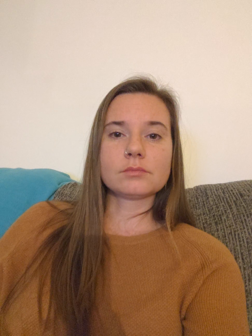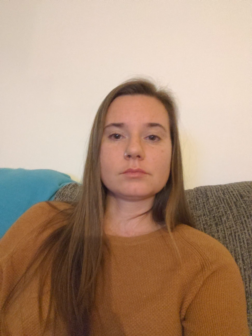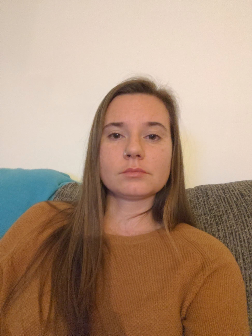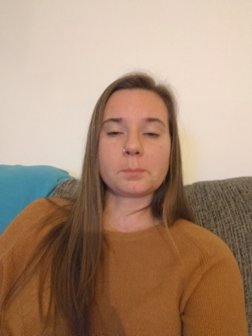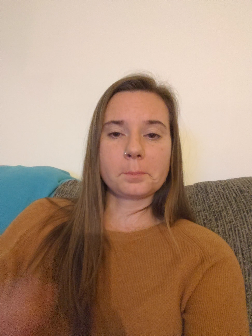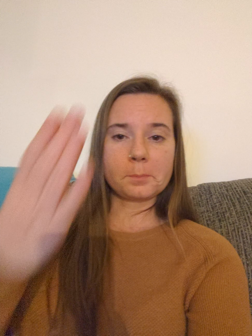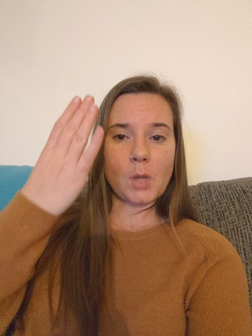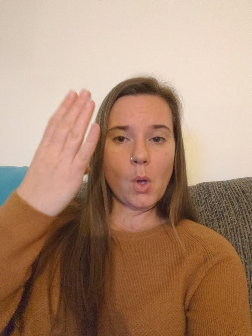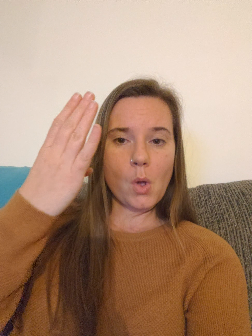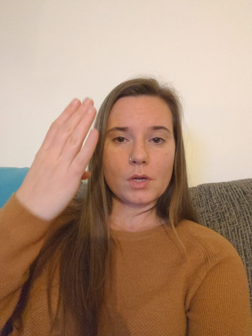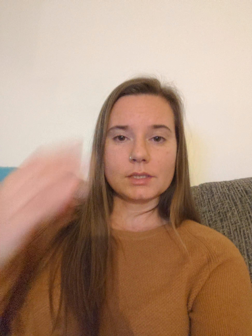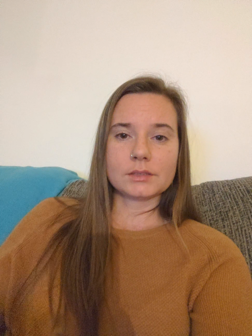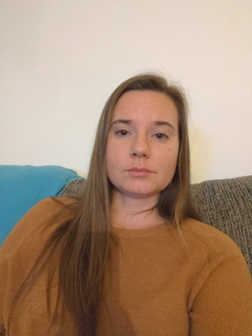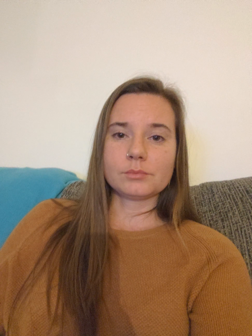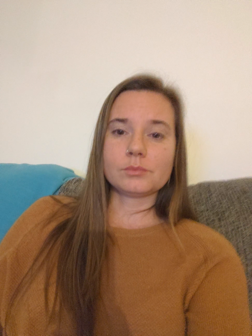morning